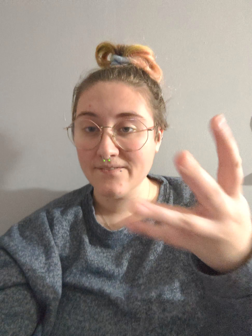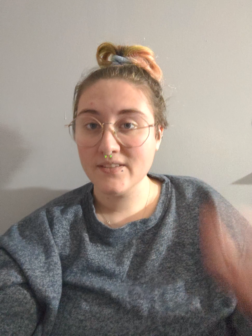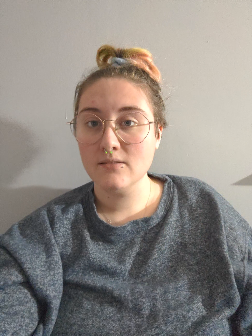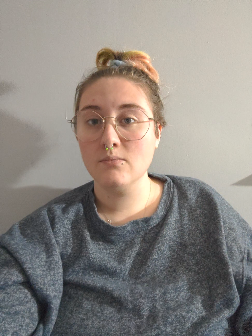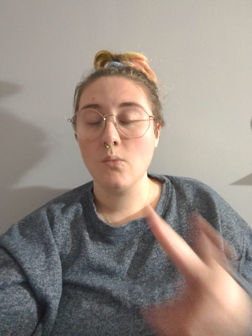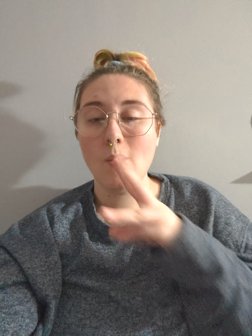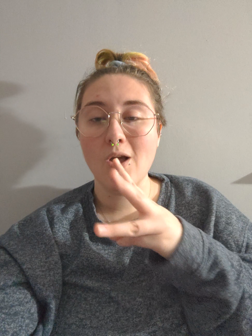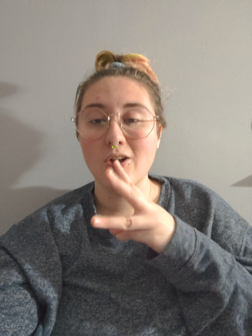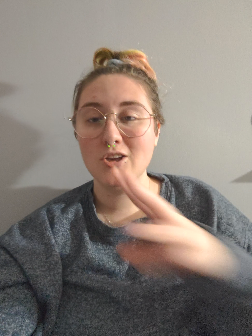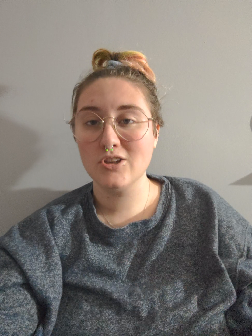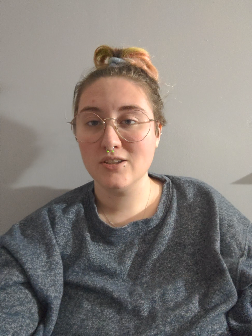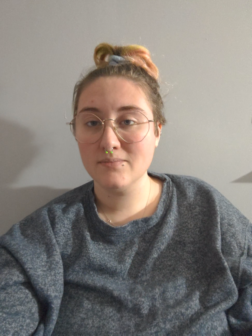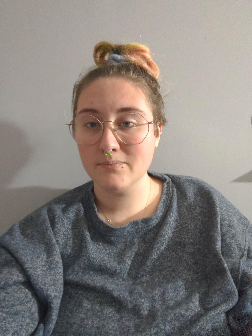water